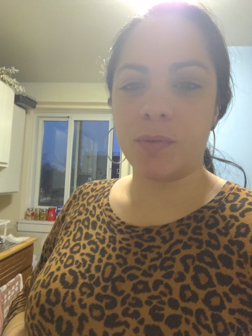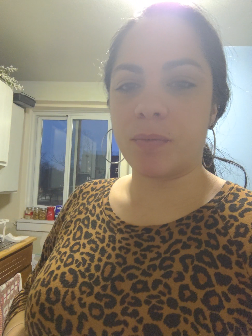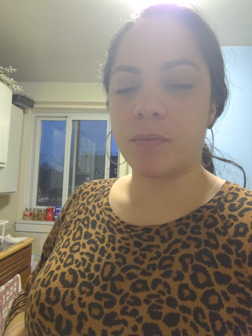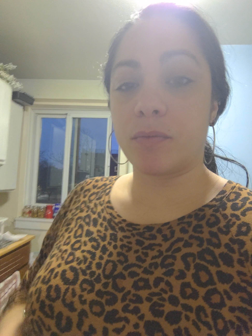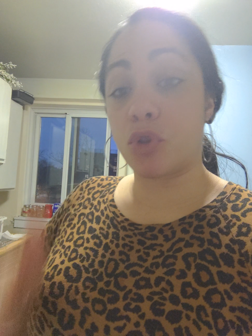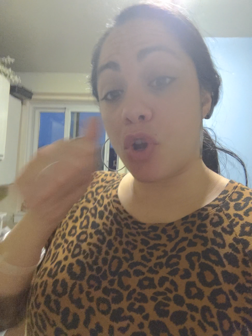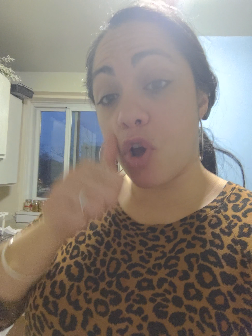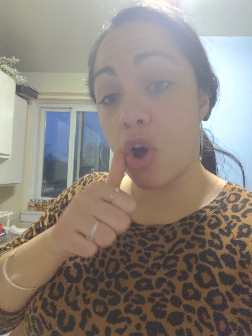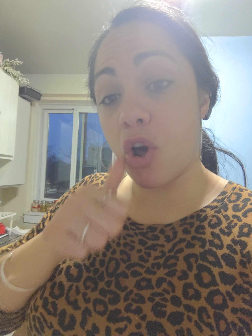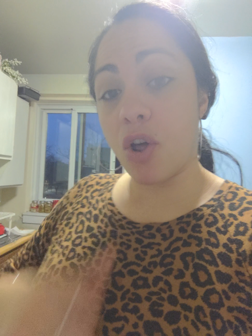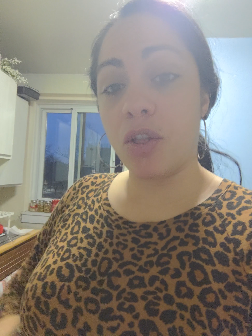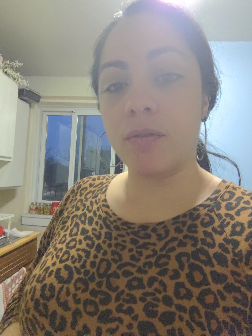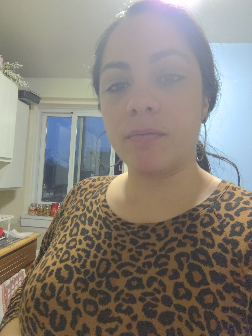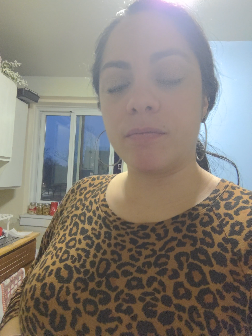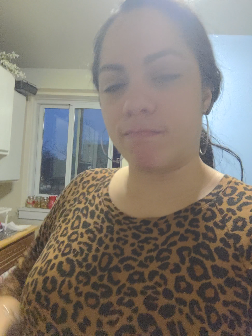girl